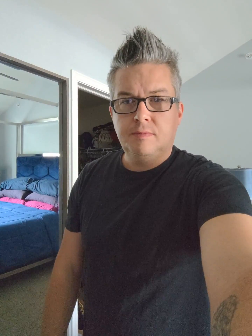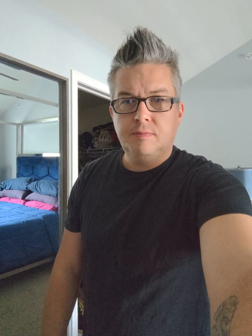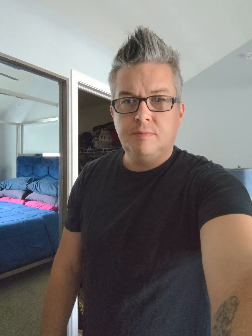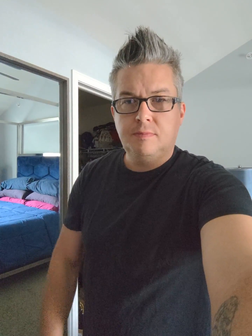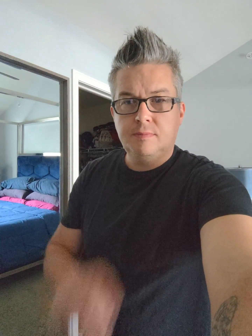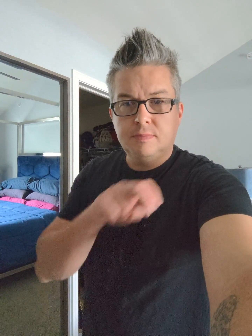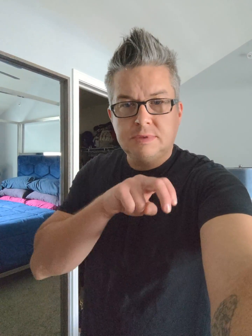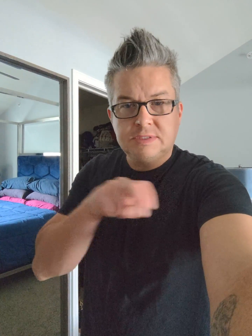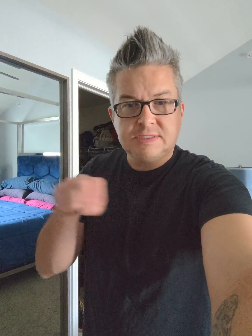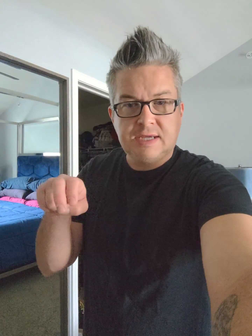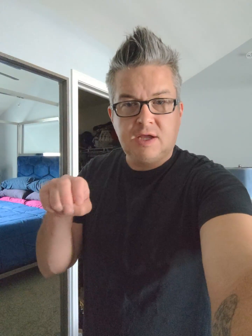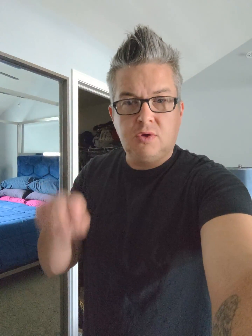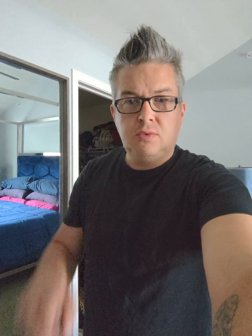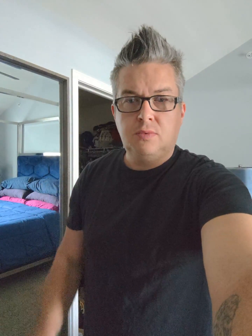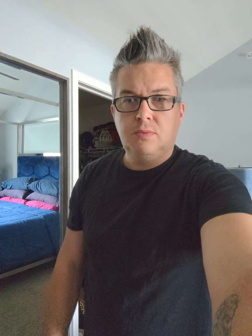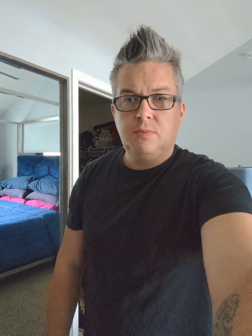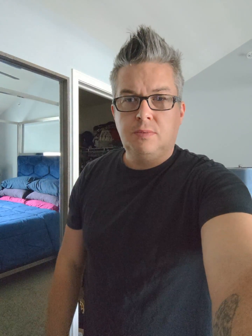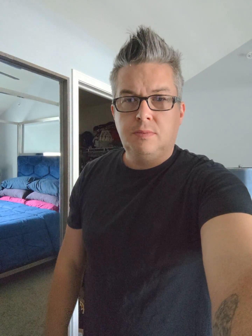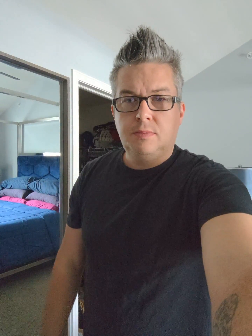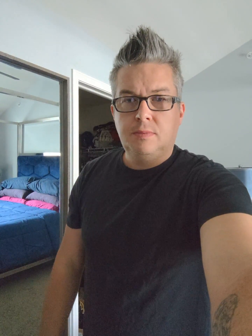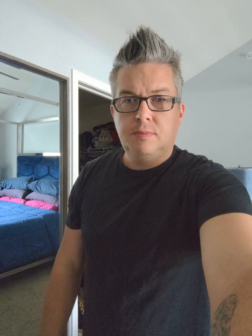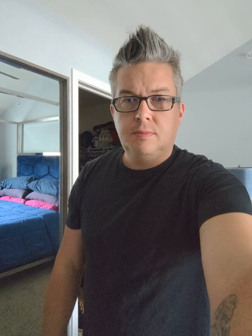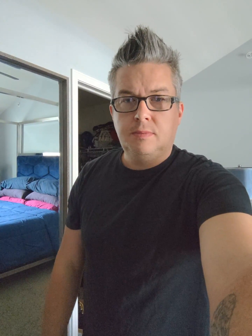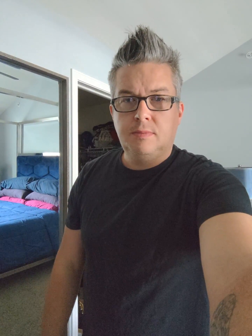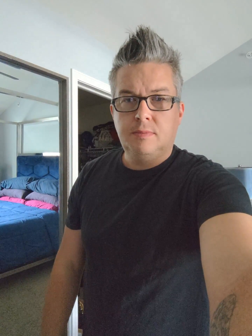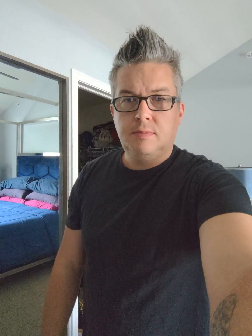bench